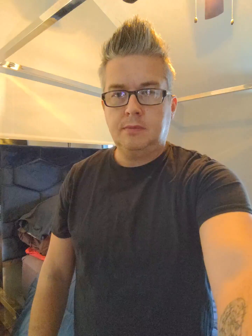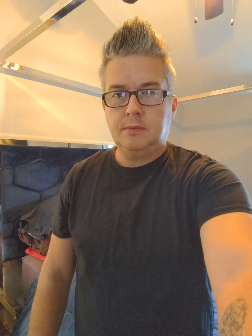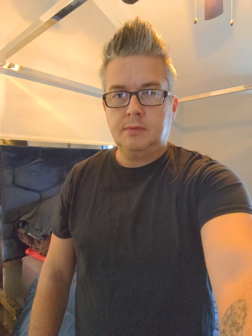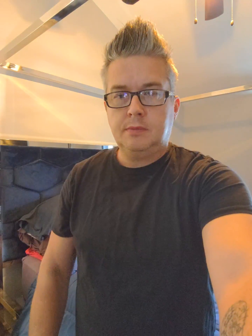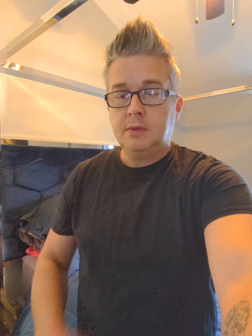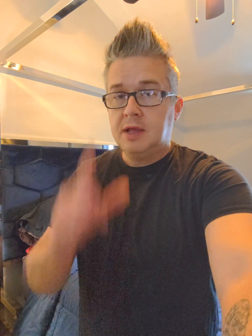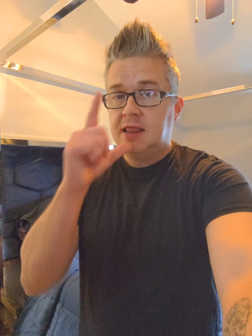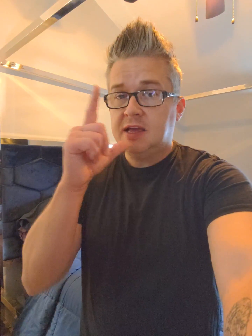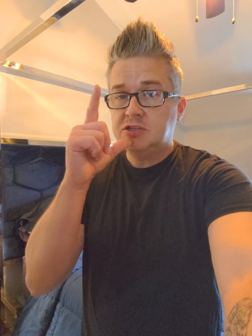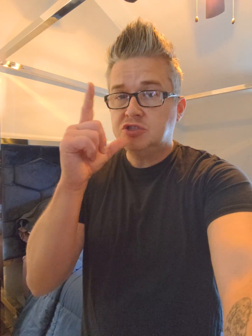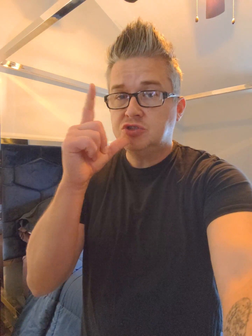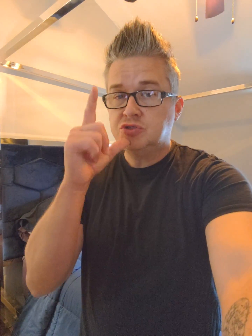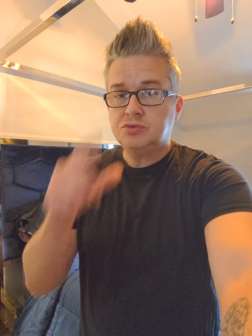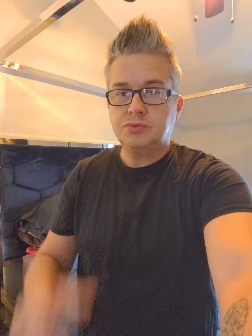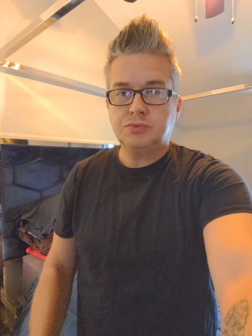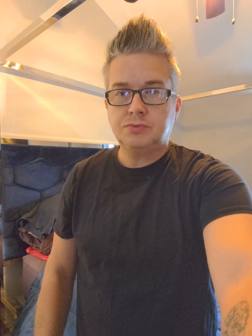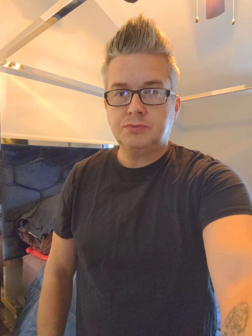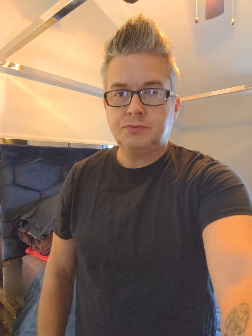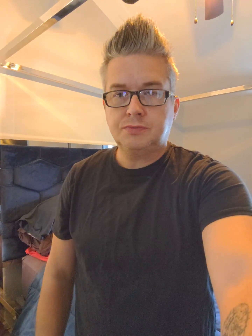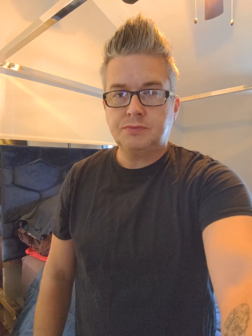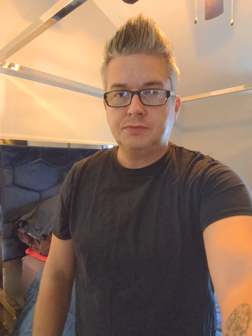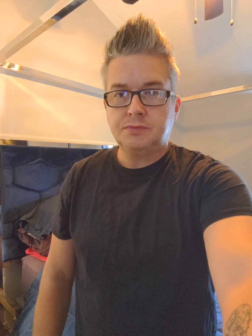lunch